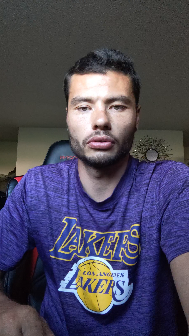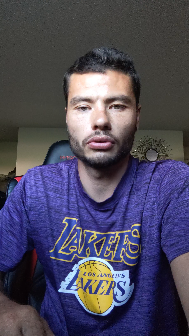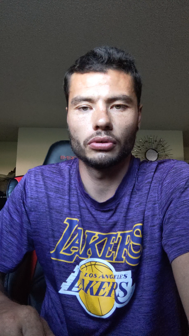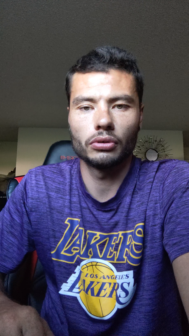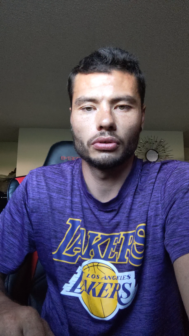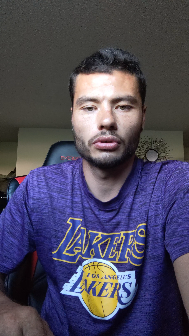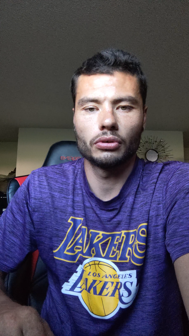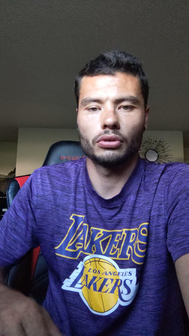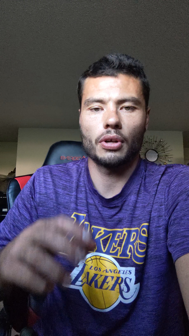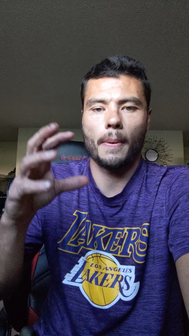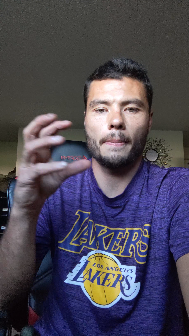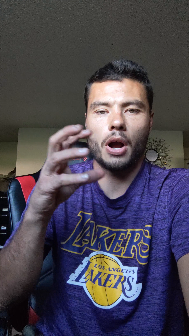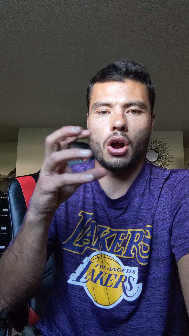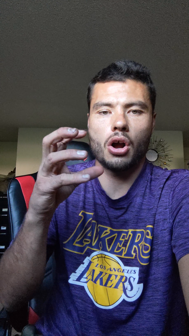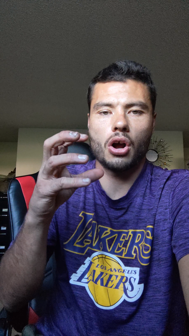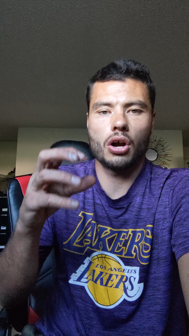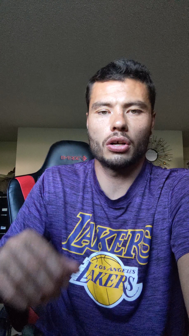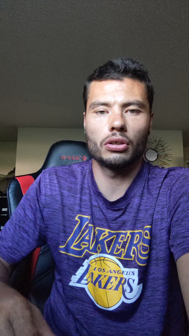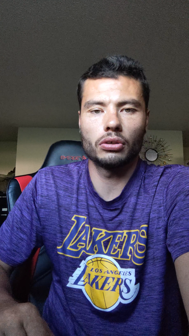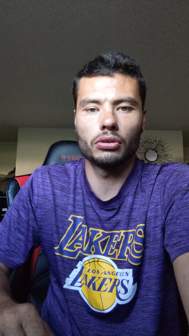ball